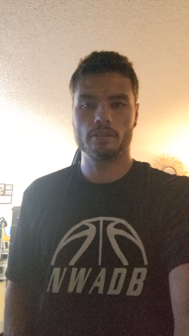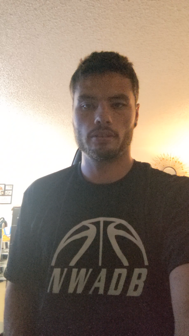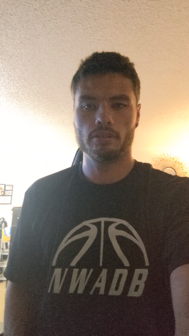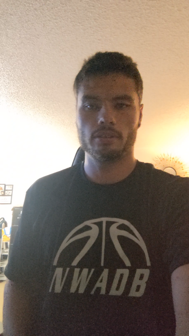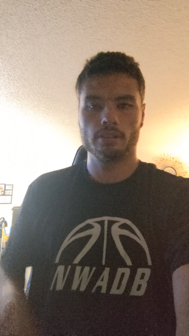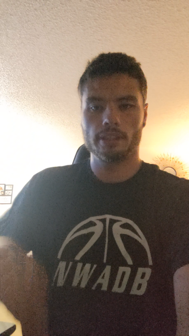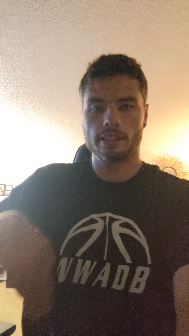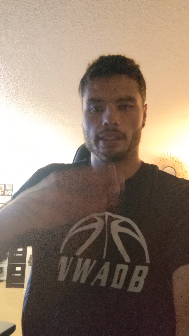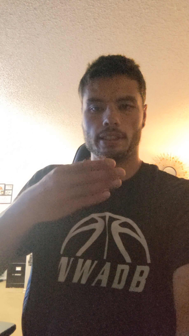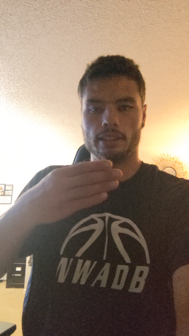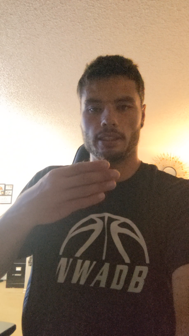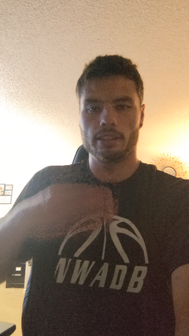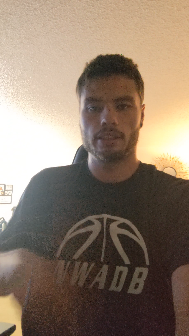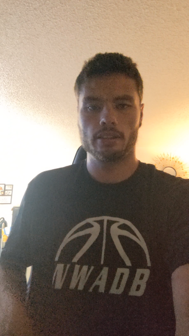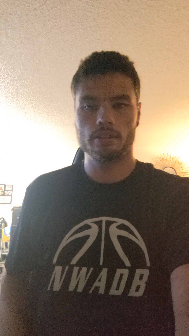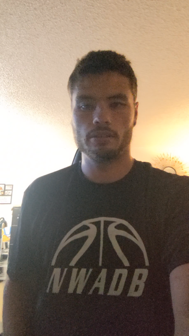kick